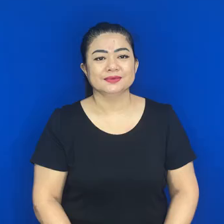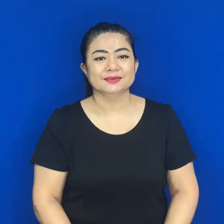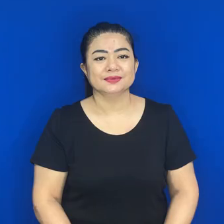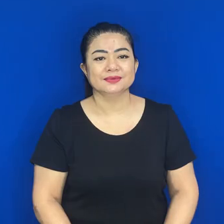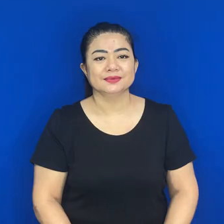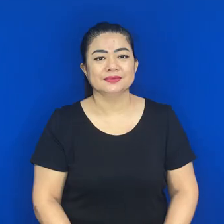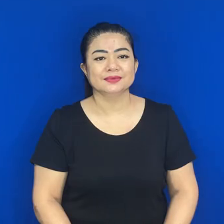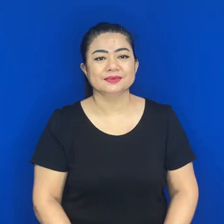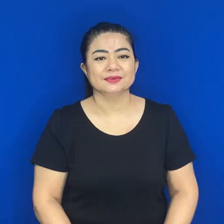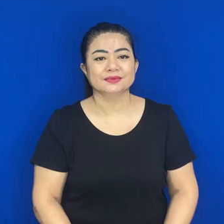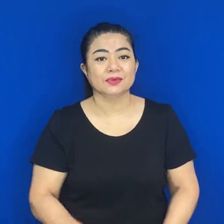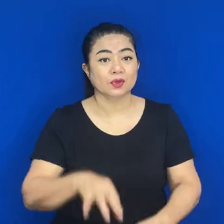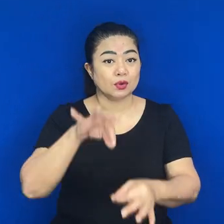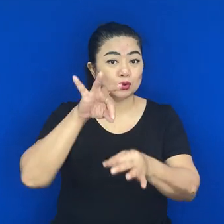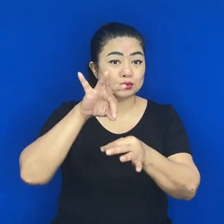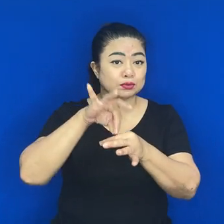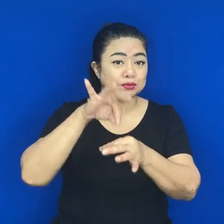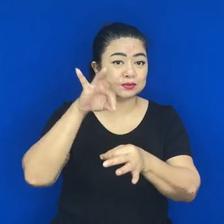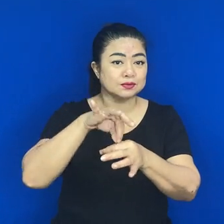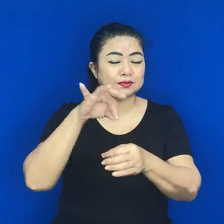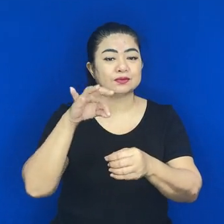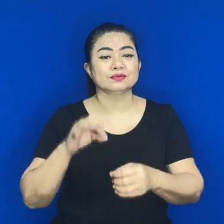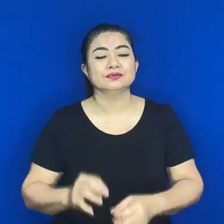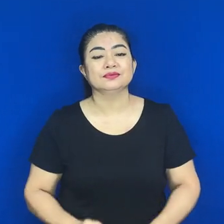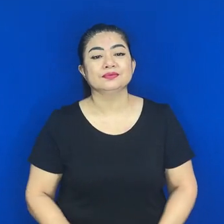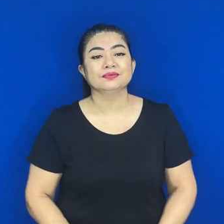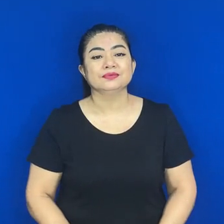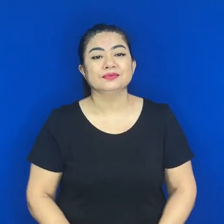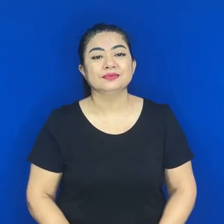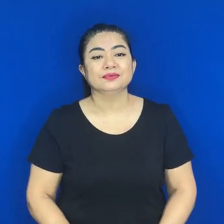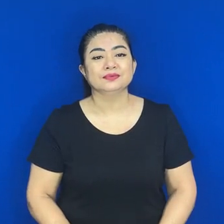tea